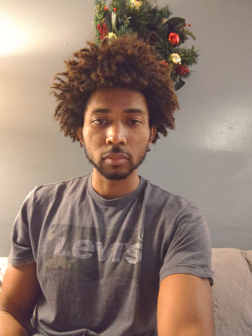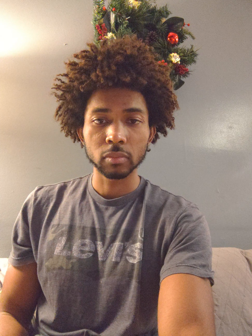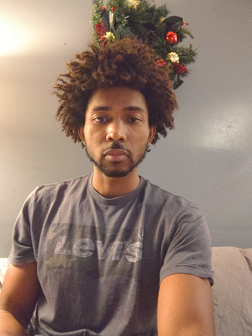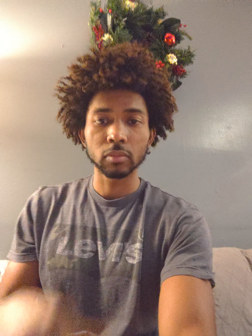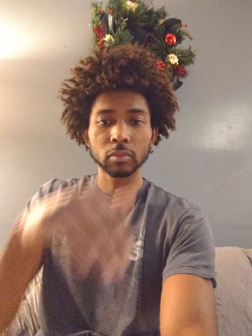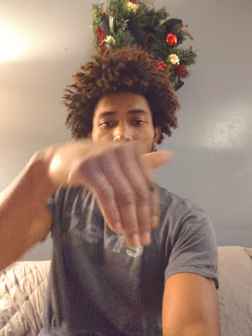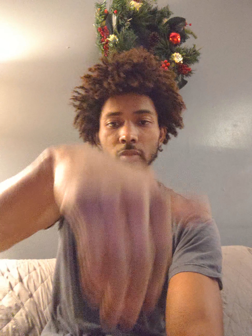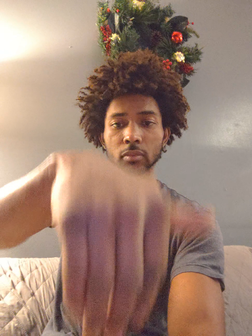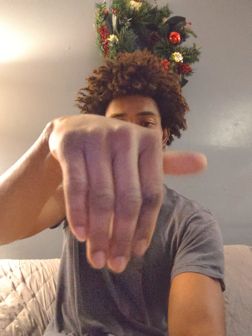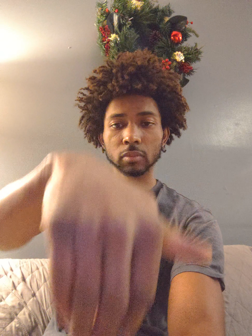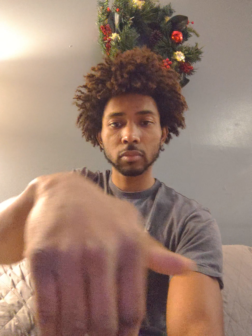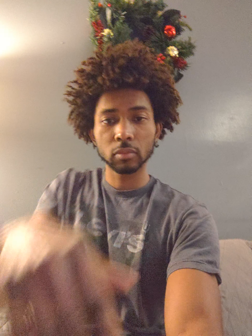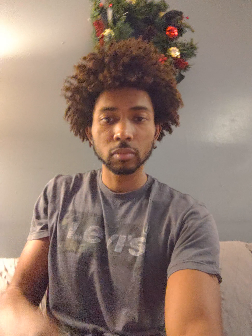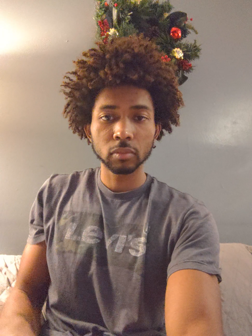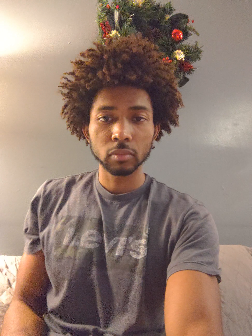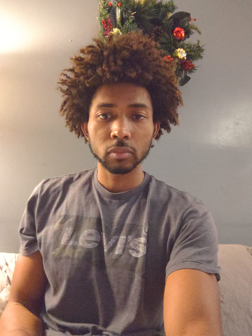night